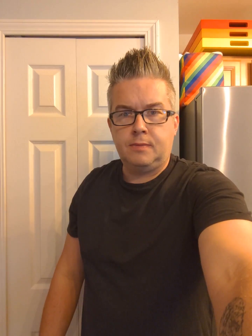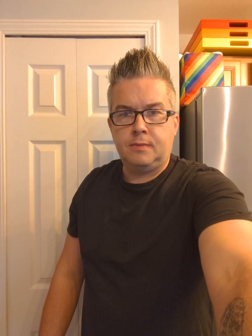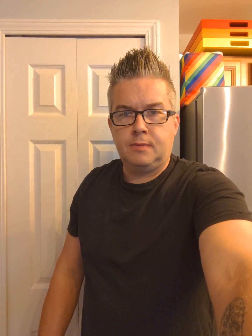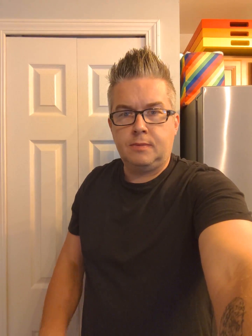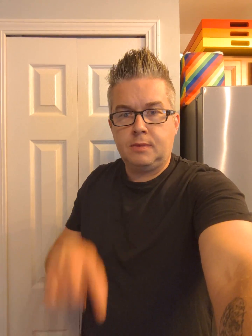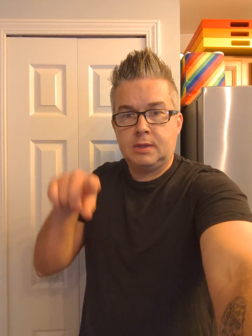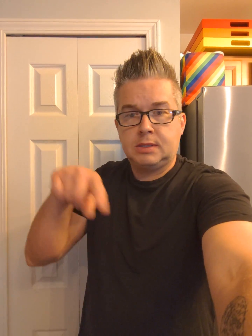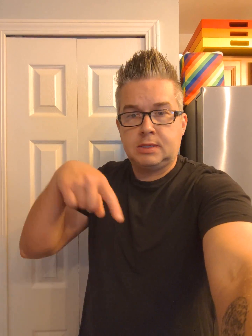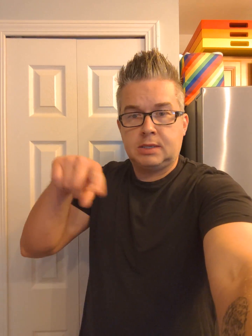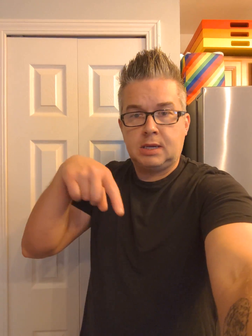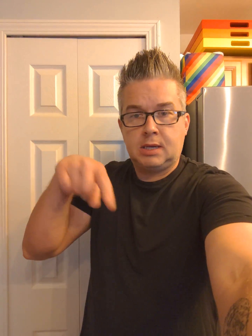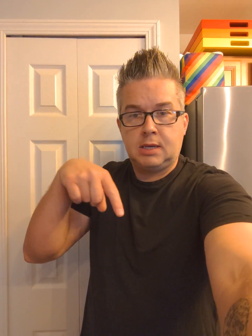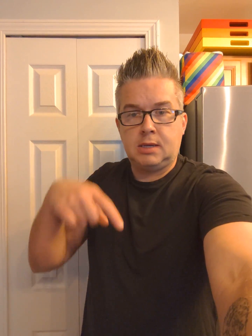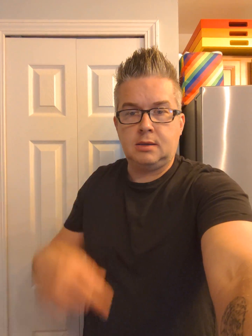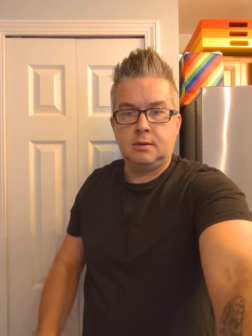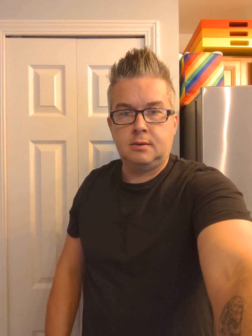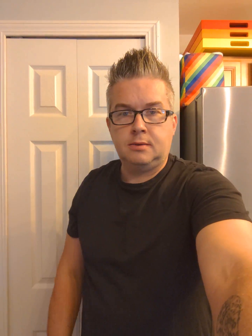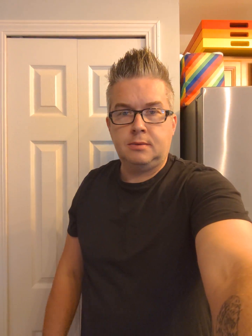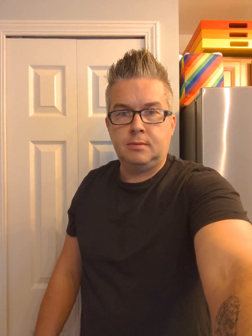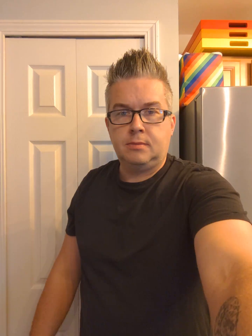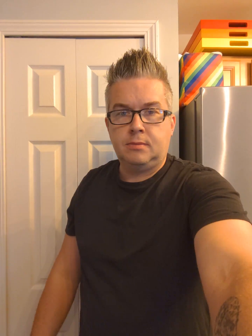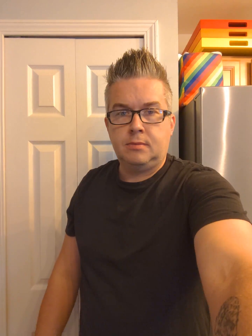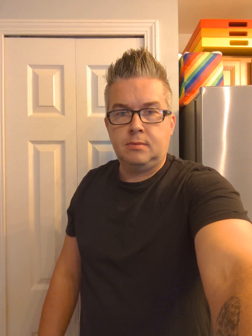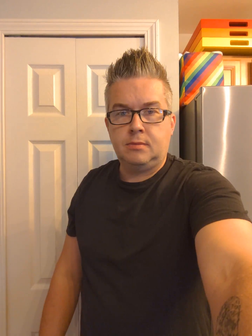flip-flop